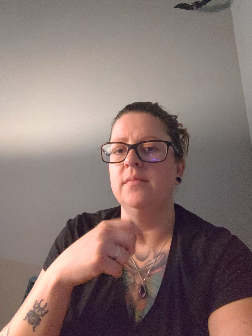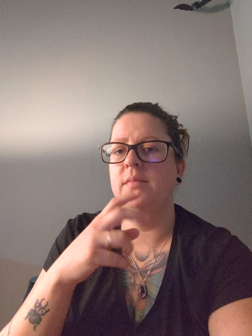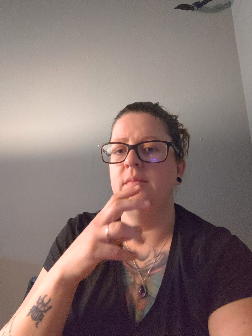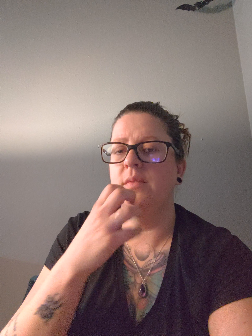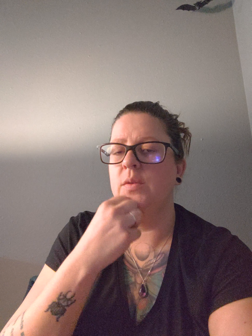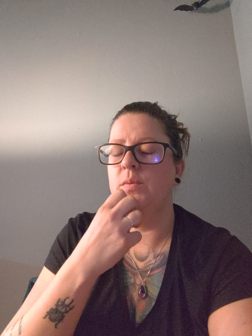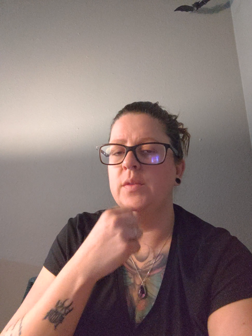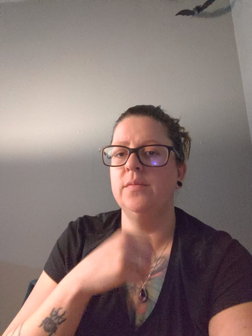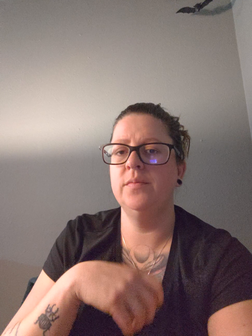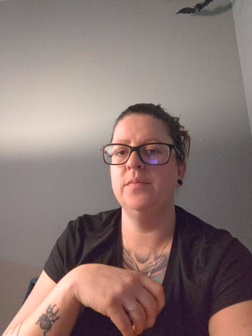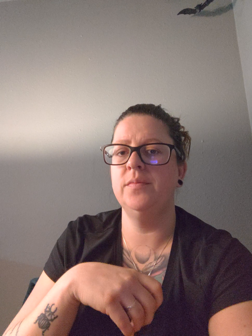underwear